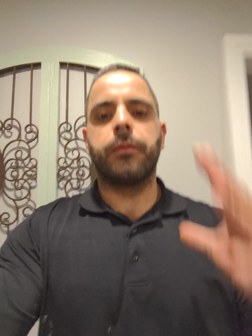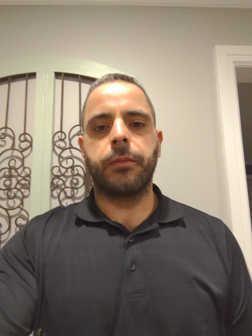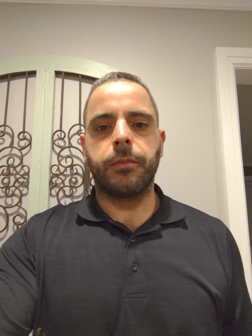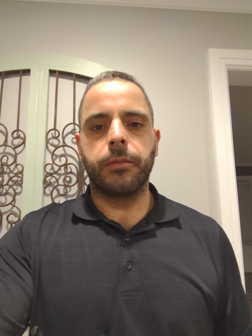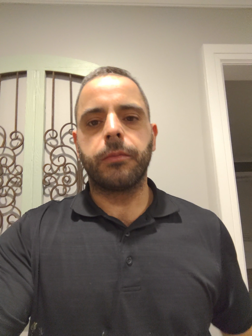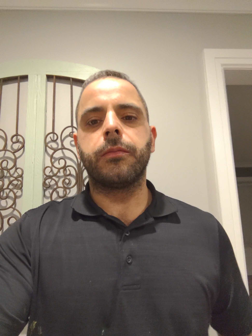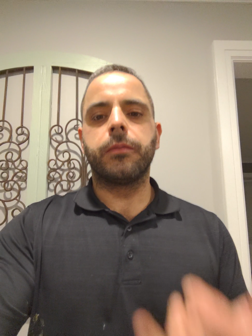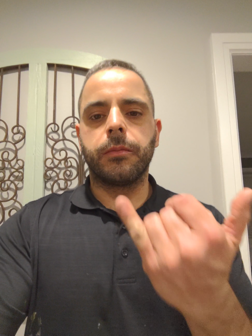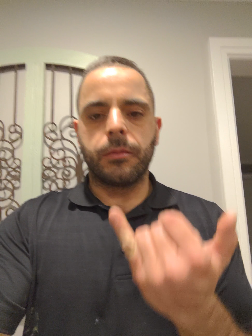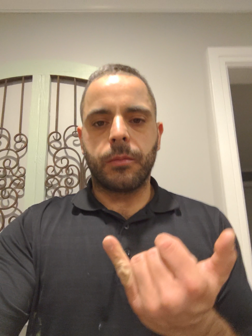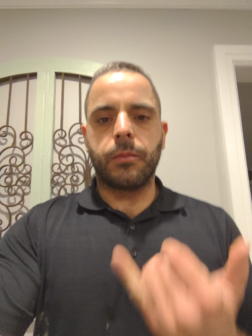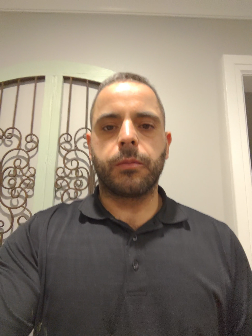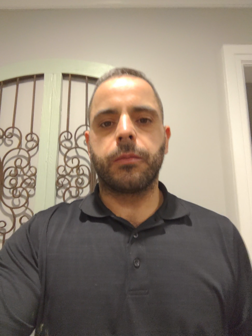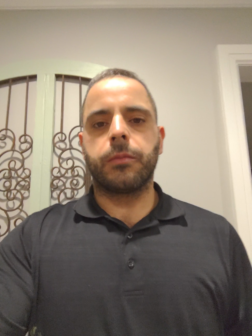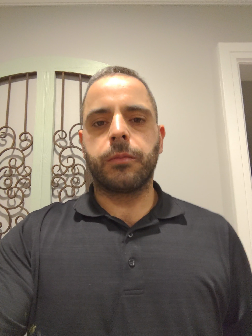now